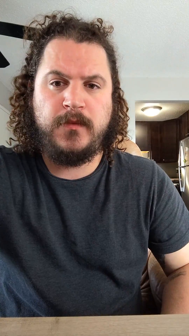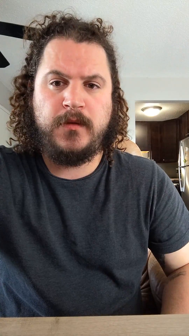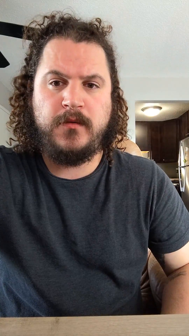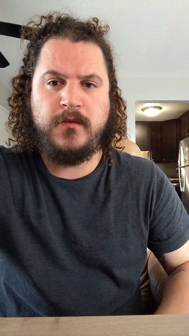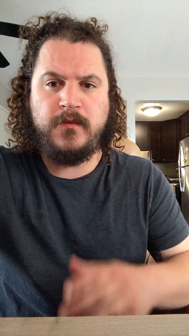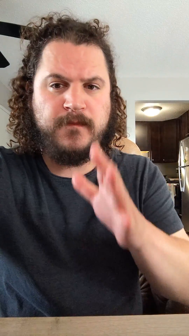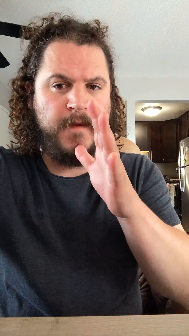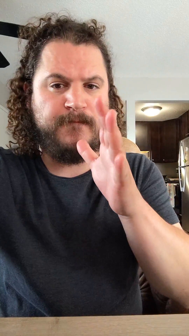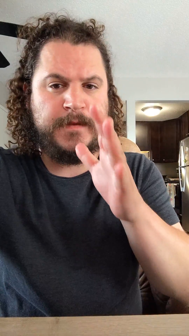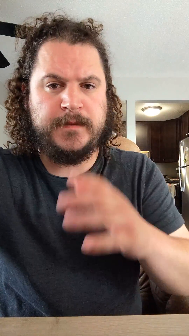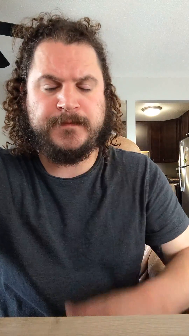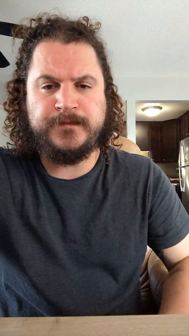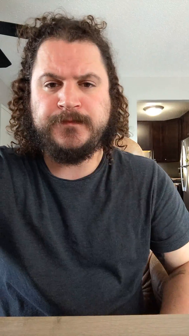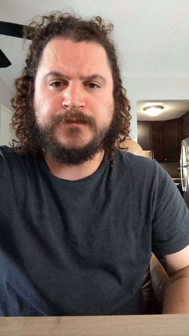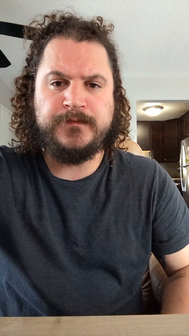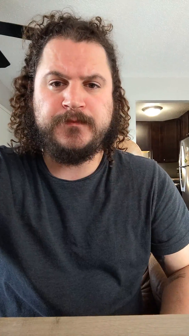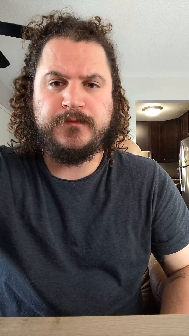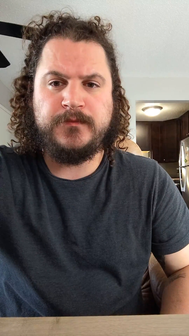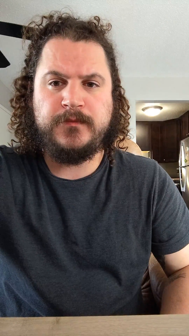mommy